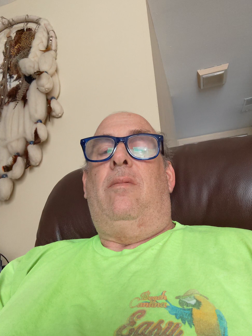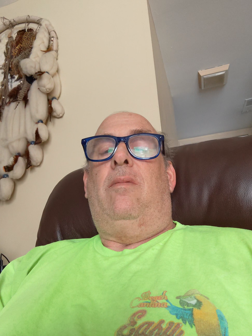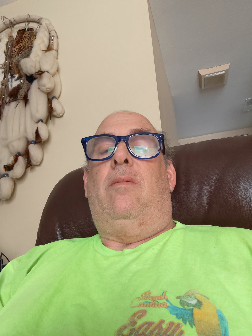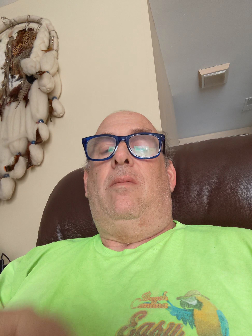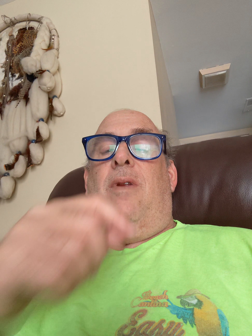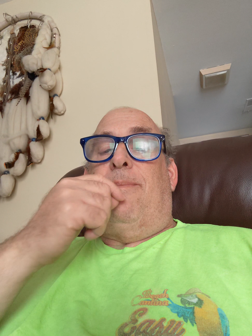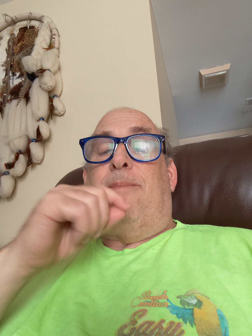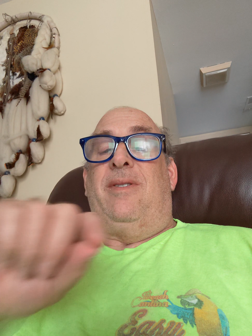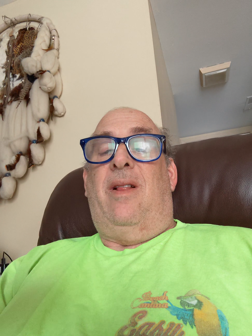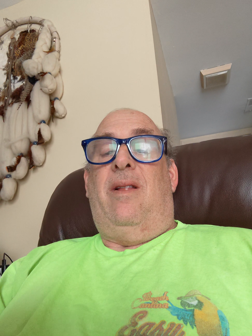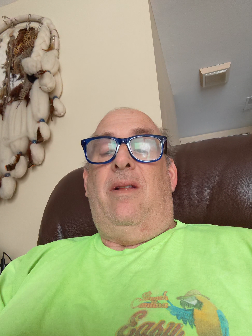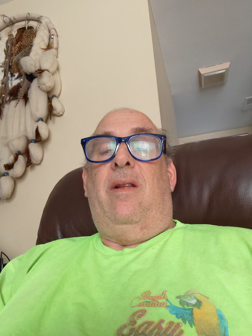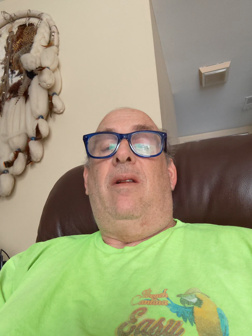pencil